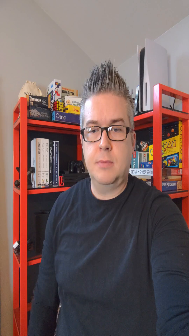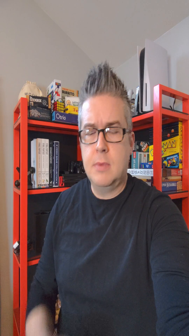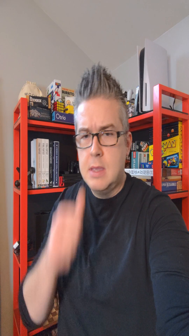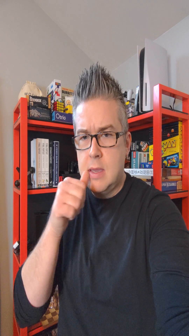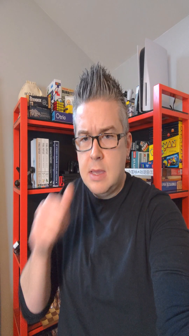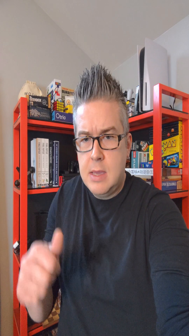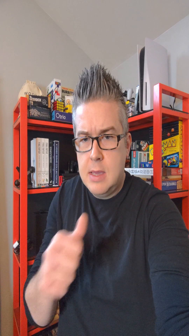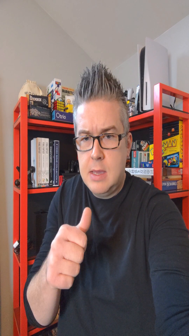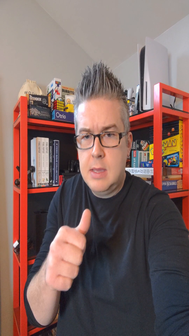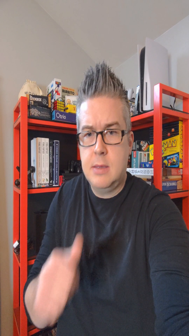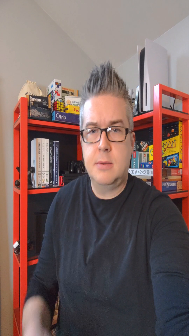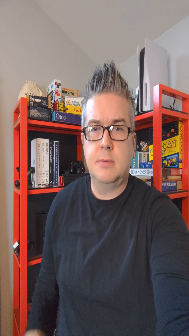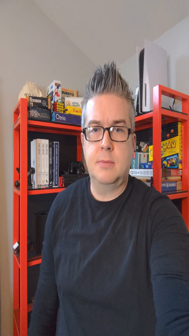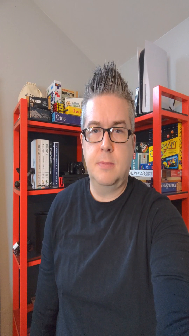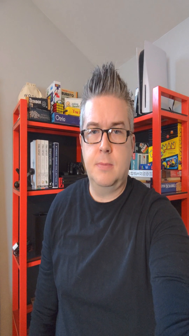hide